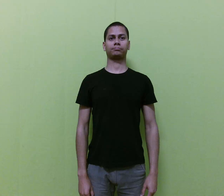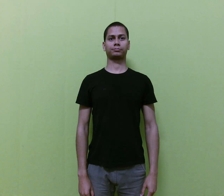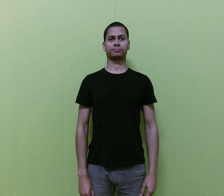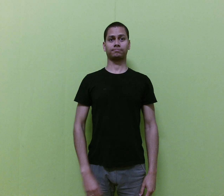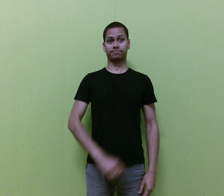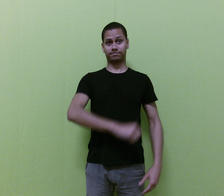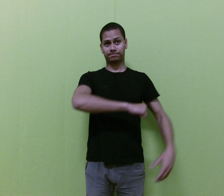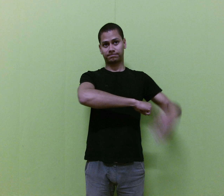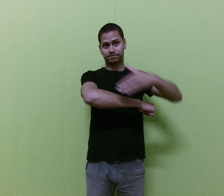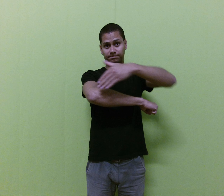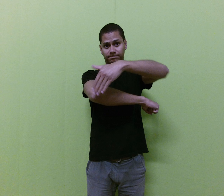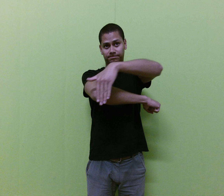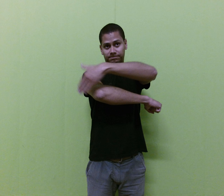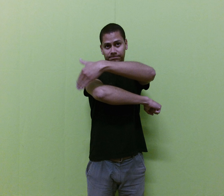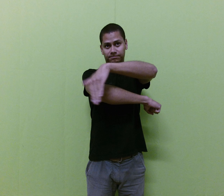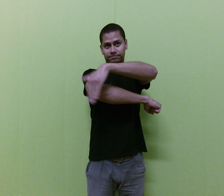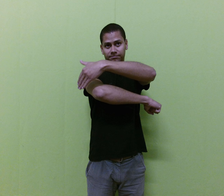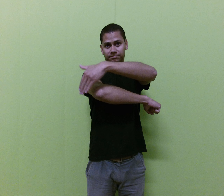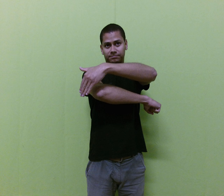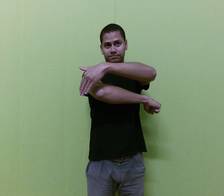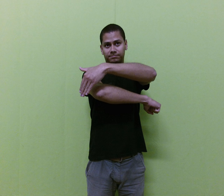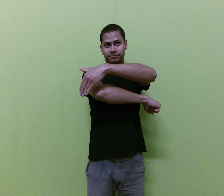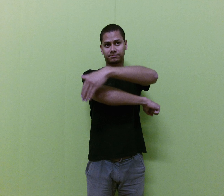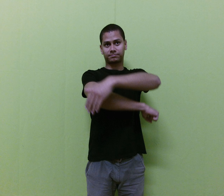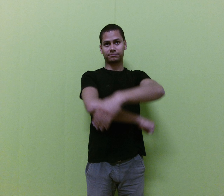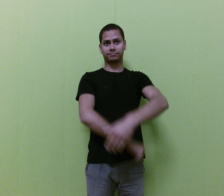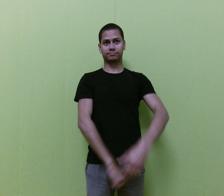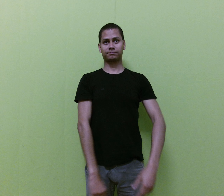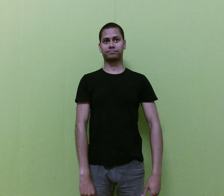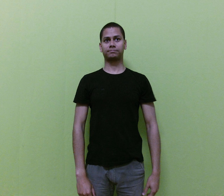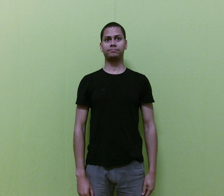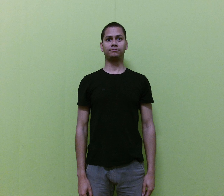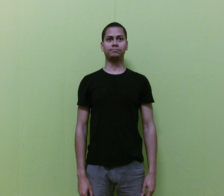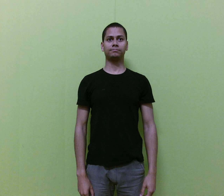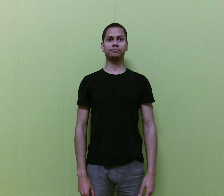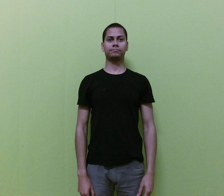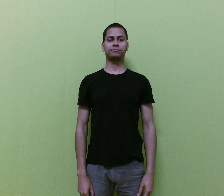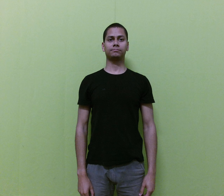esquina